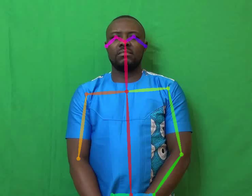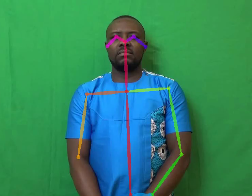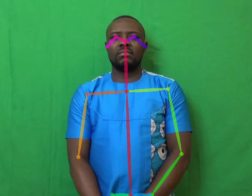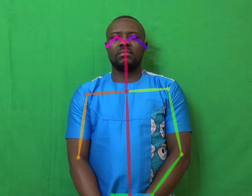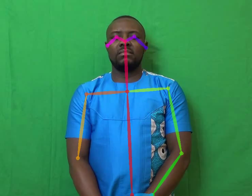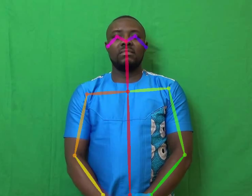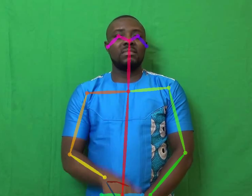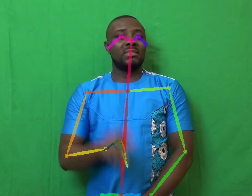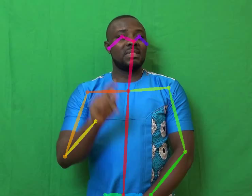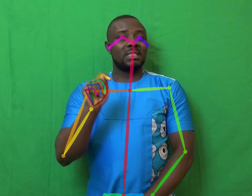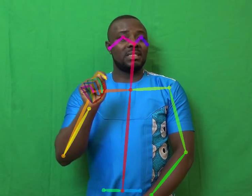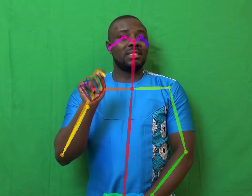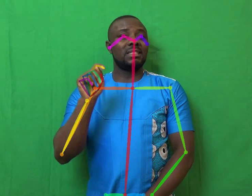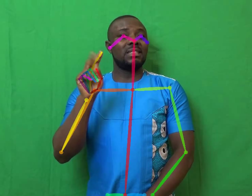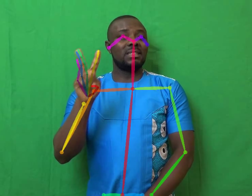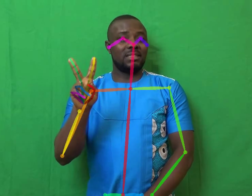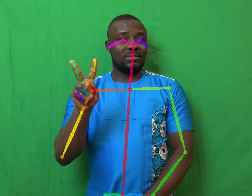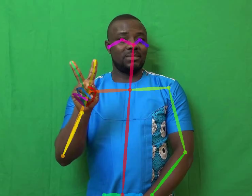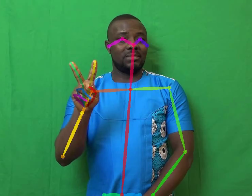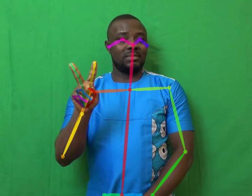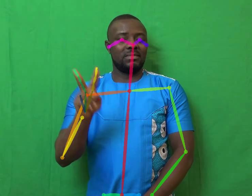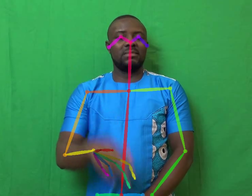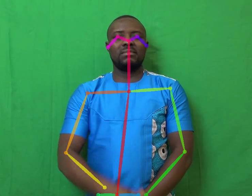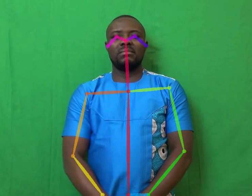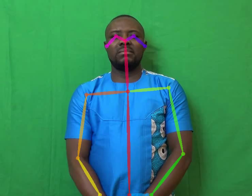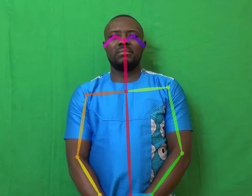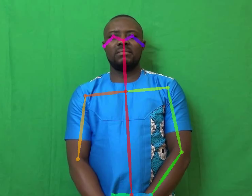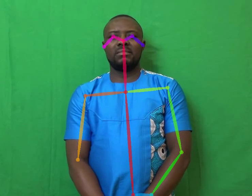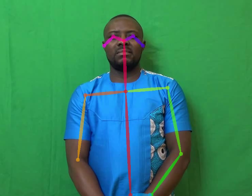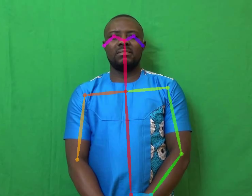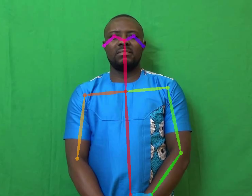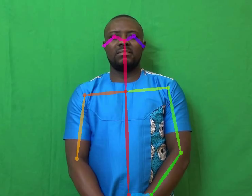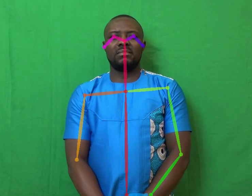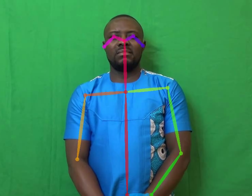television